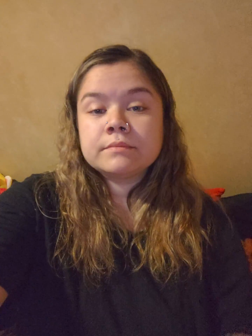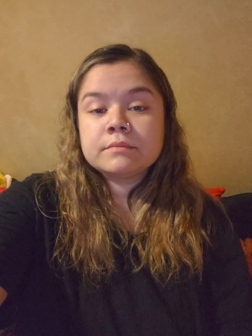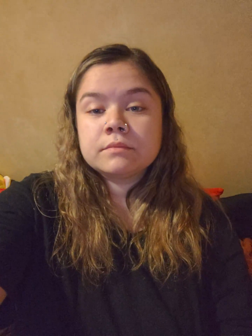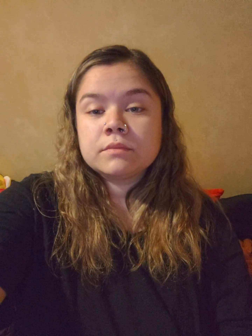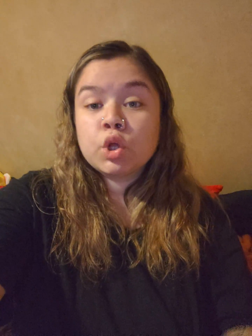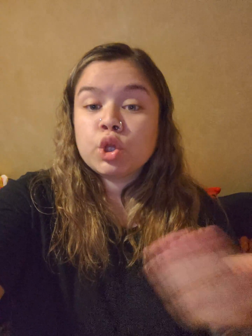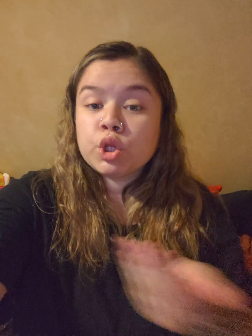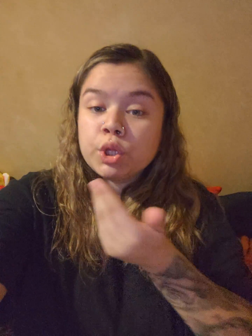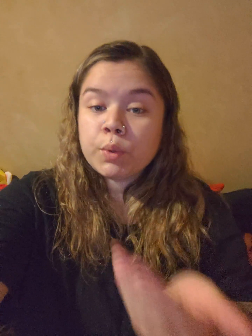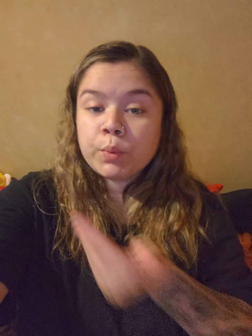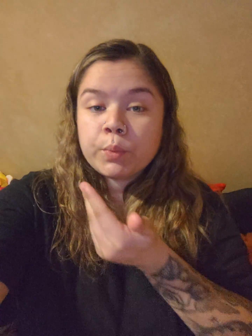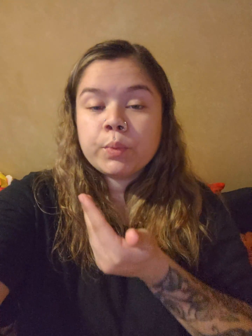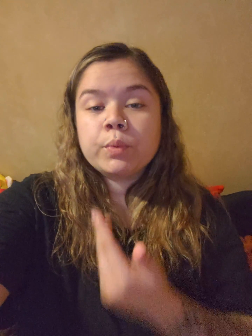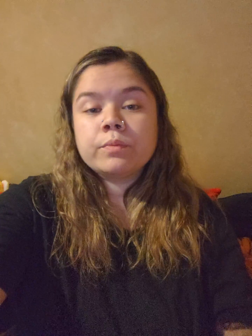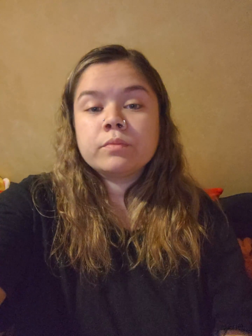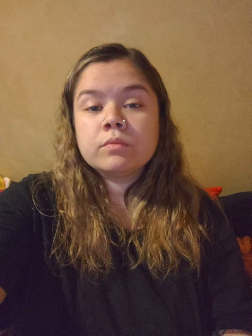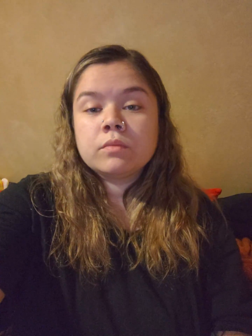new